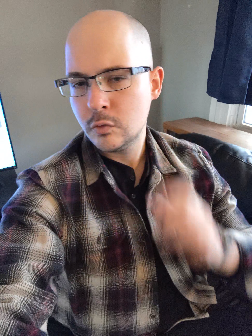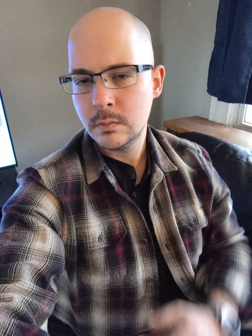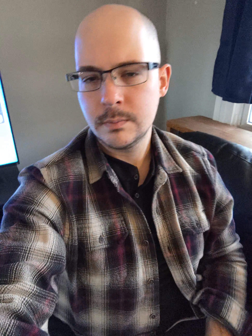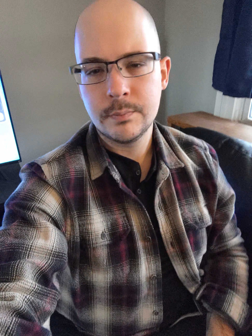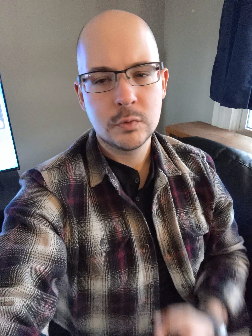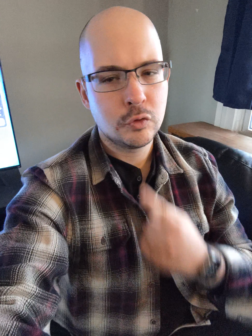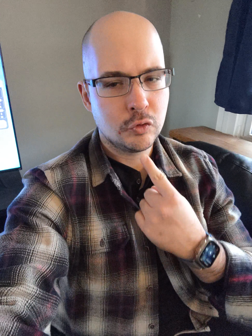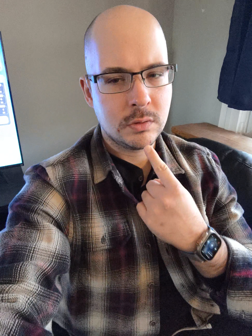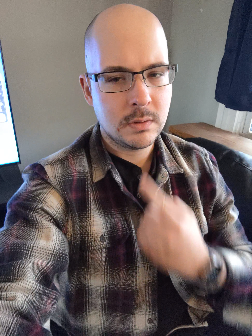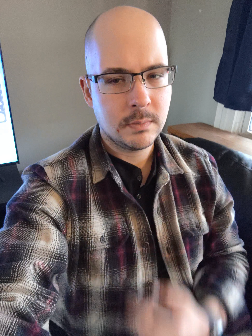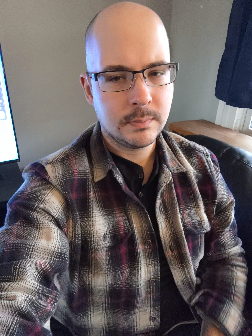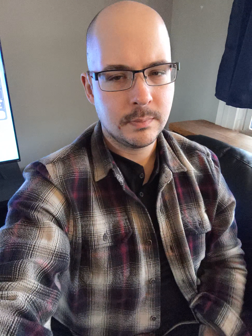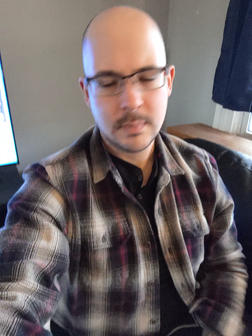chin